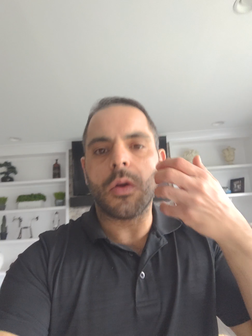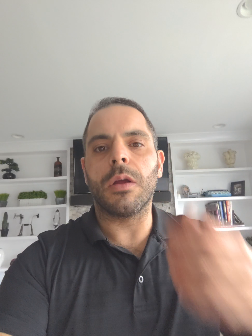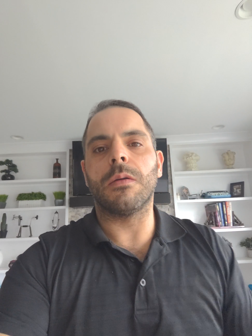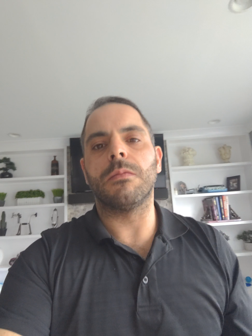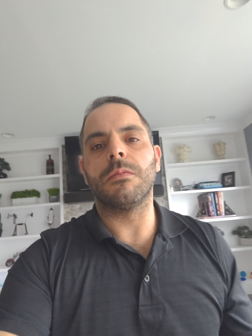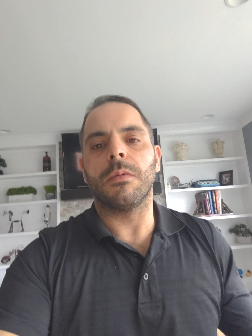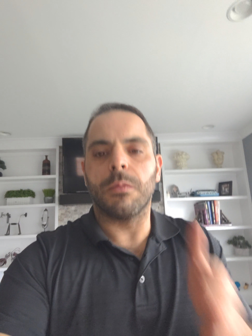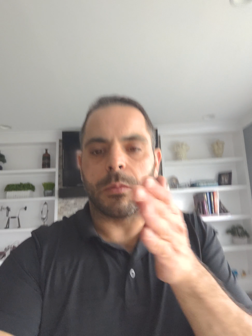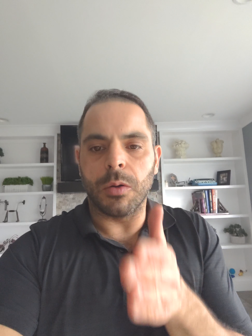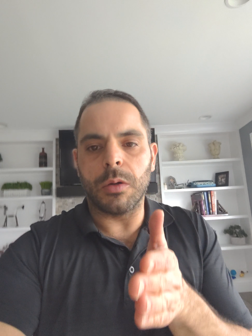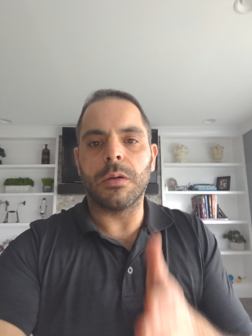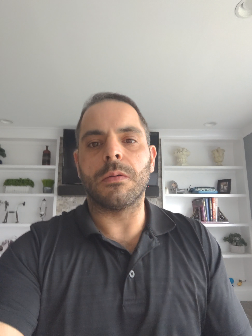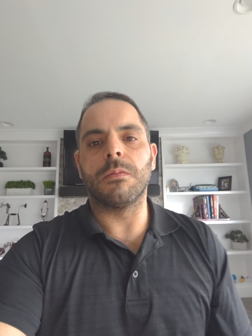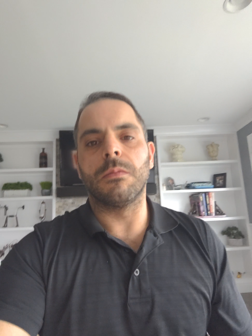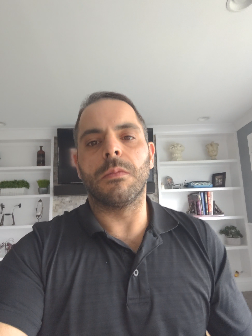person